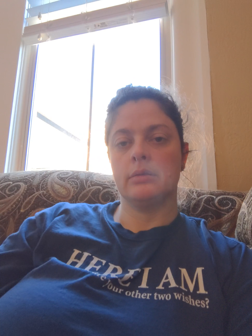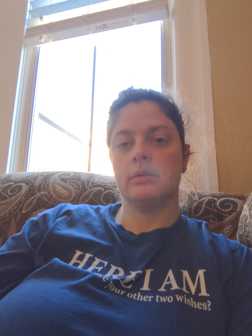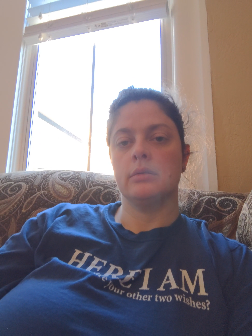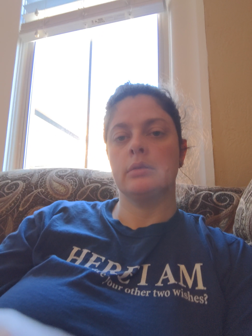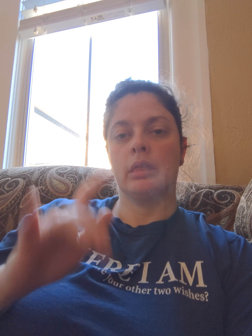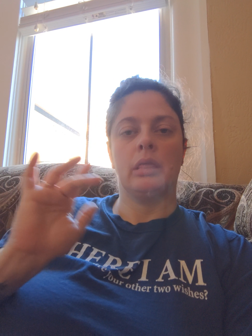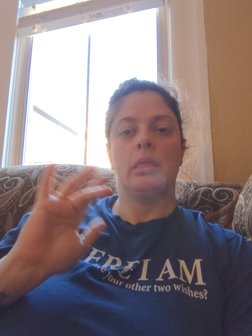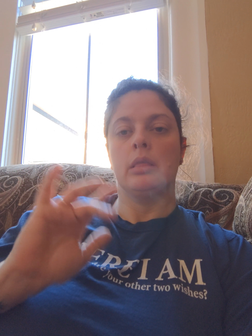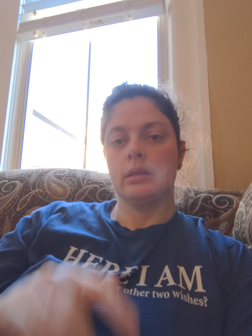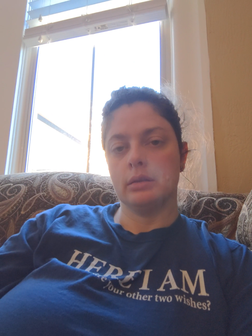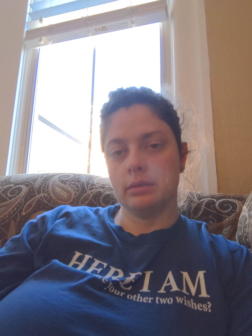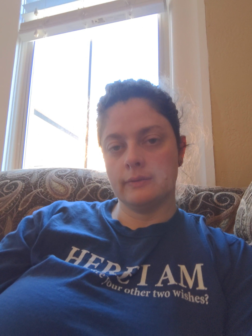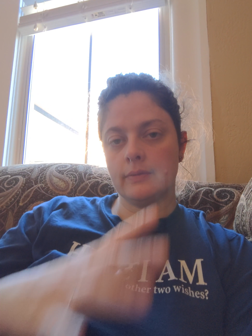yucky